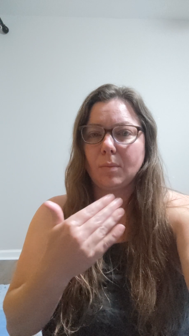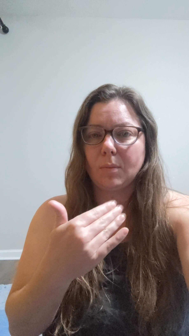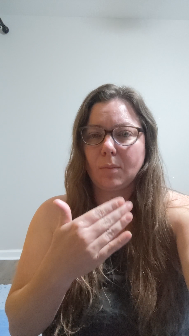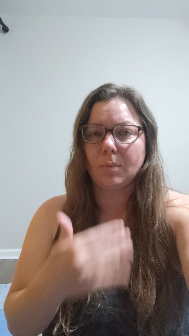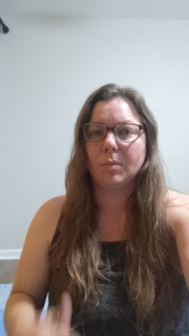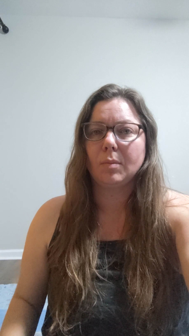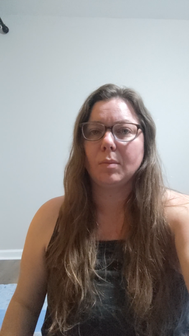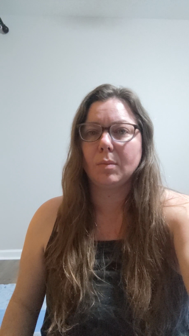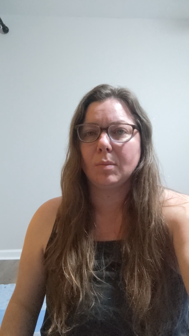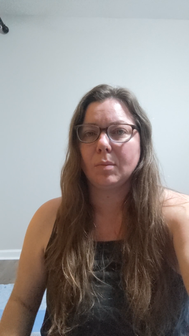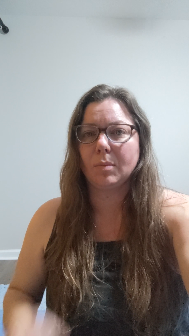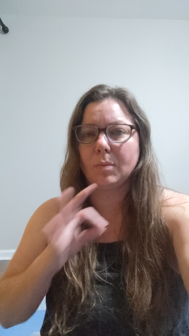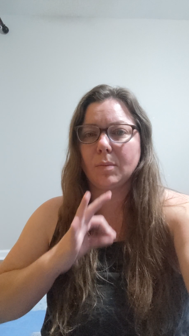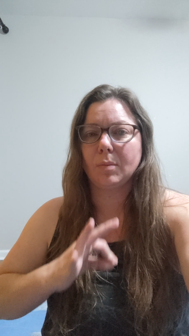button